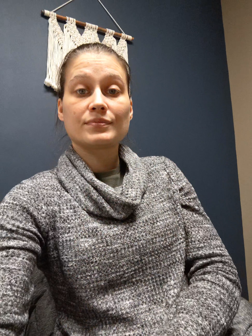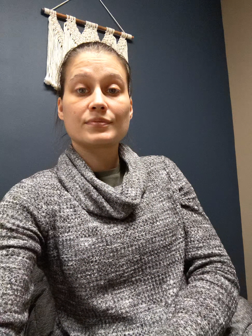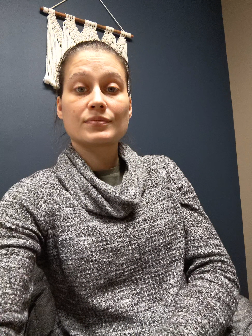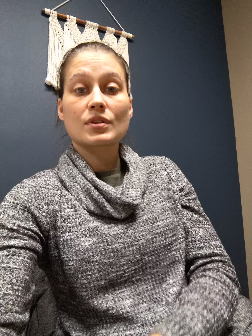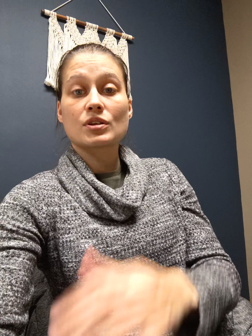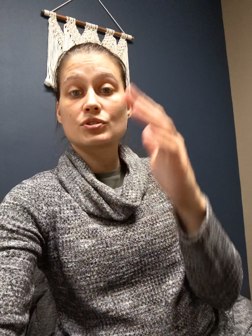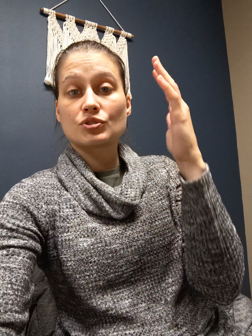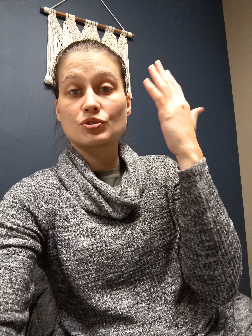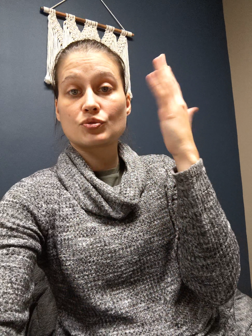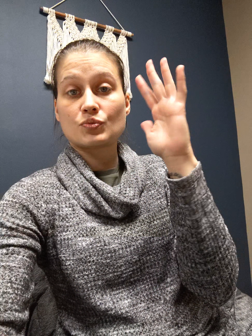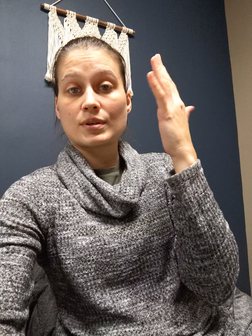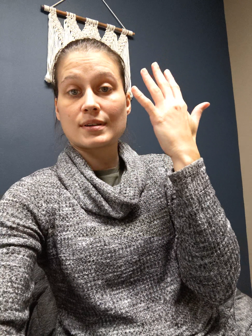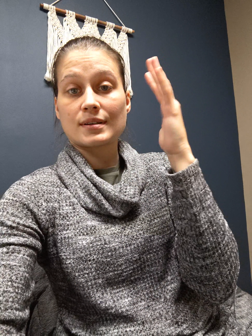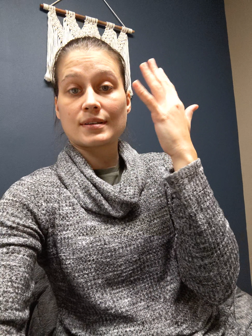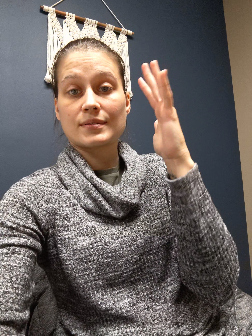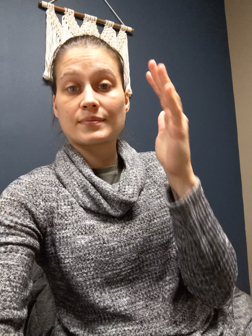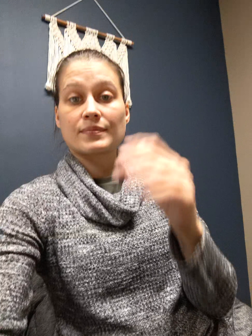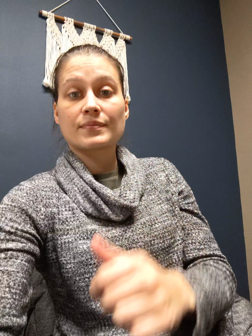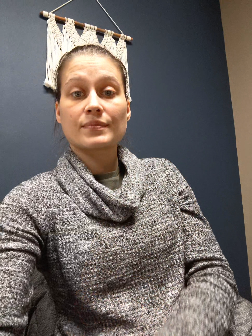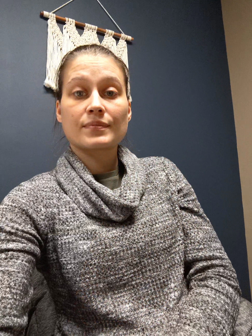tree